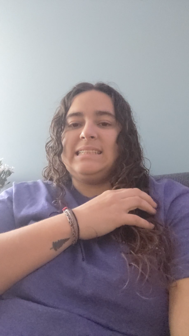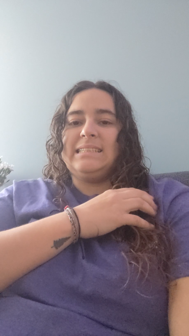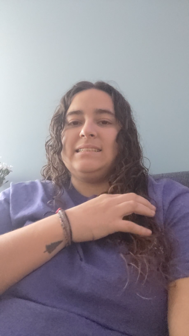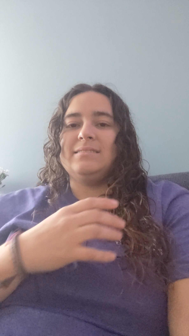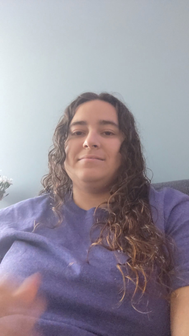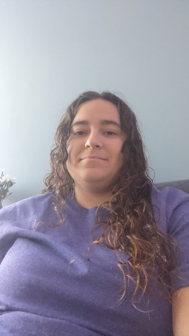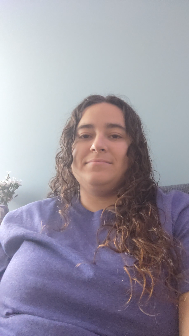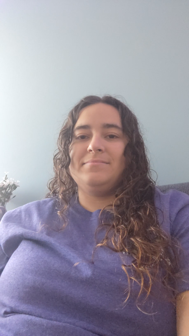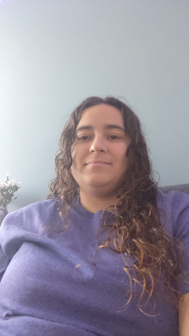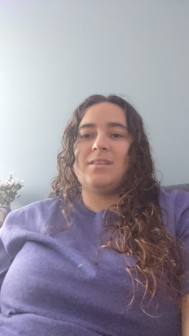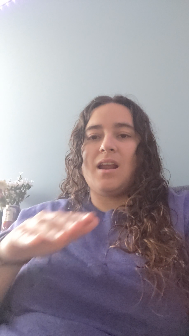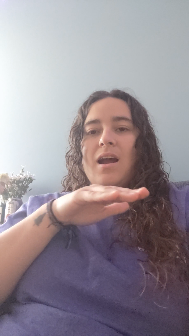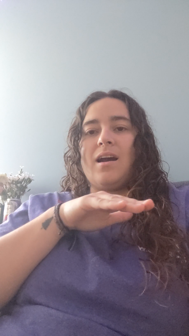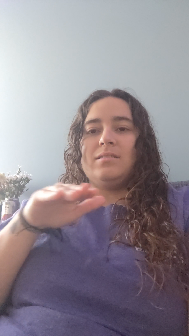nice